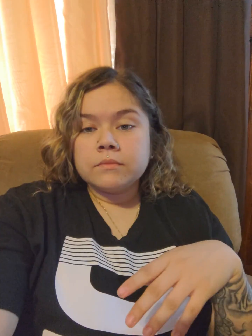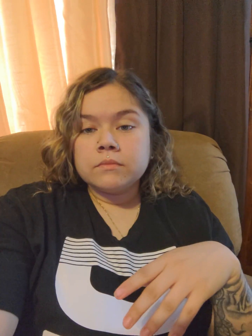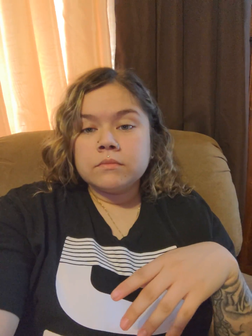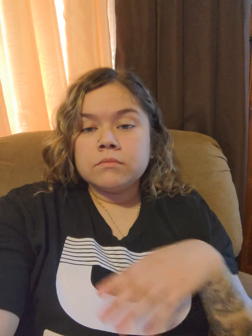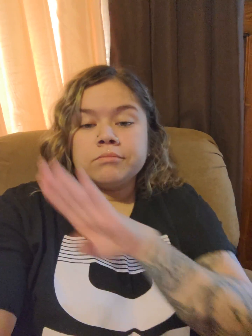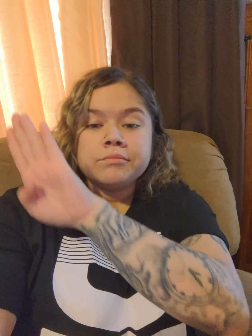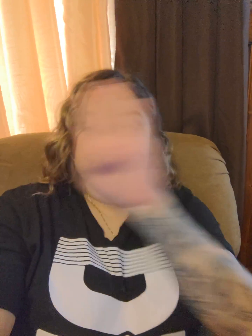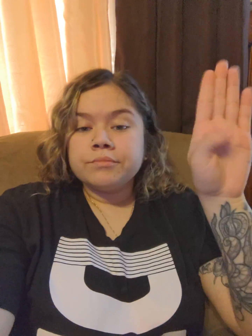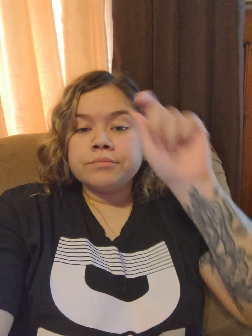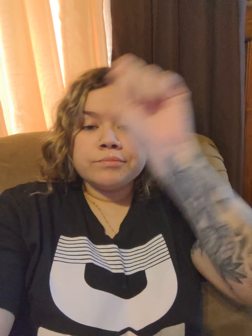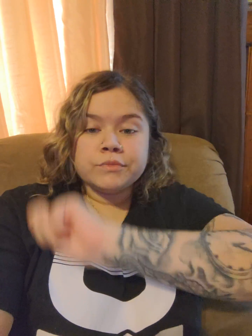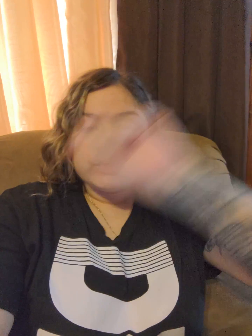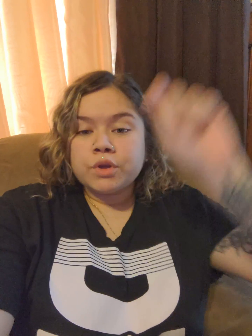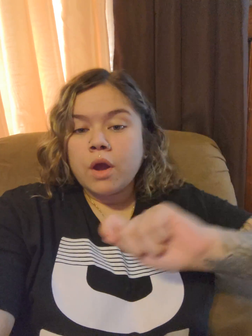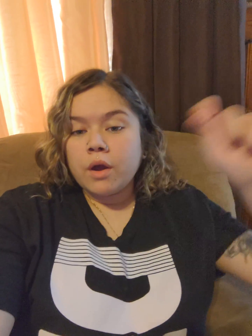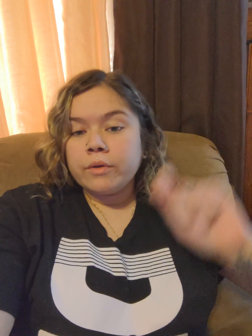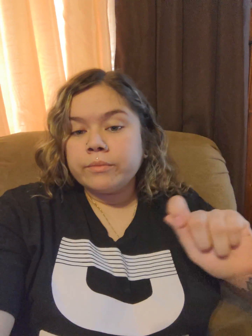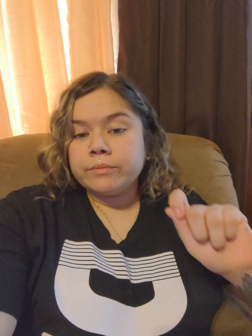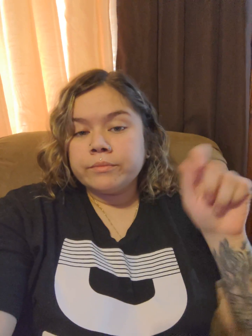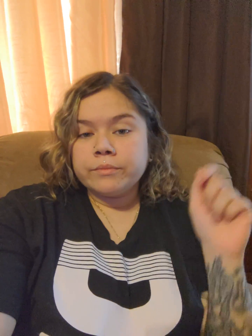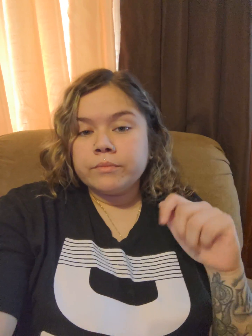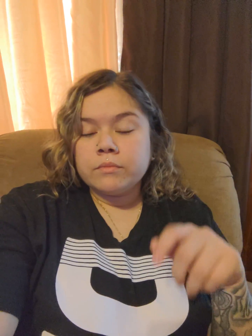chalk